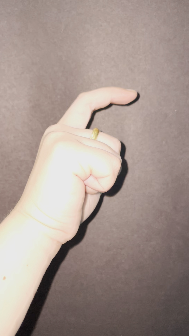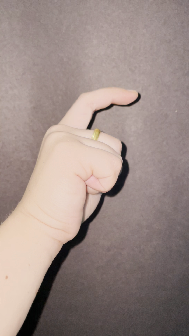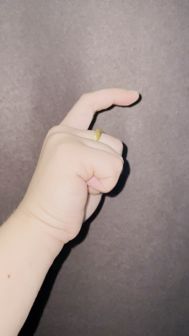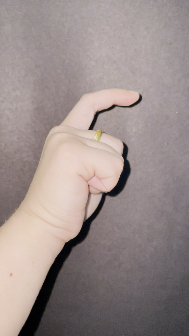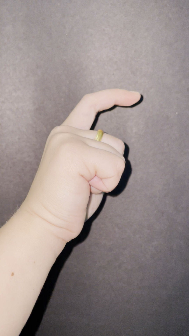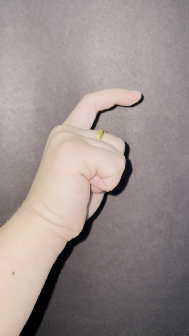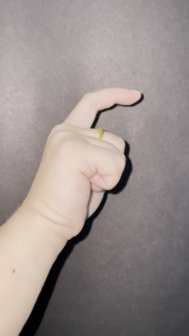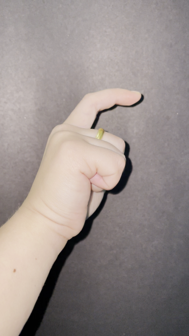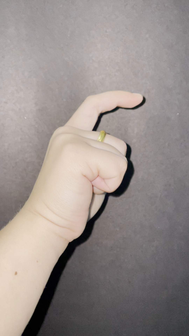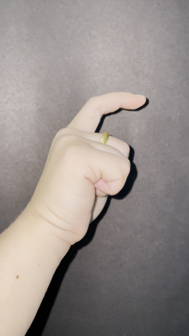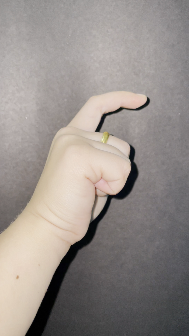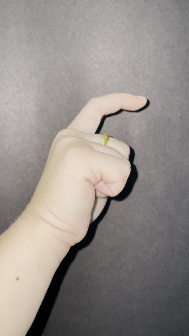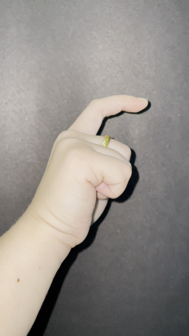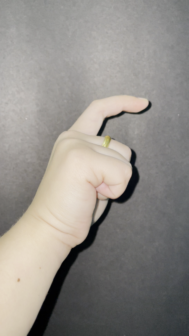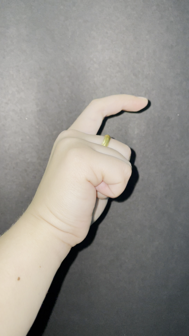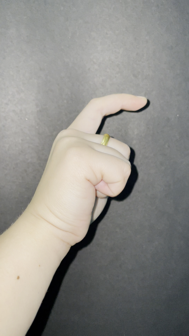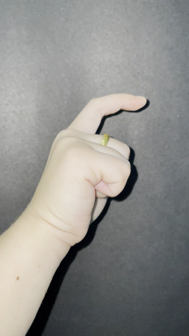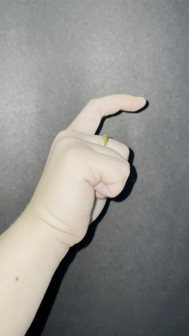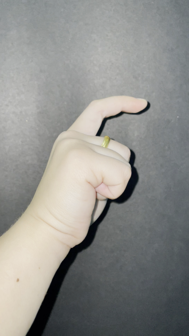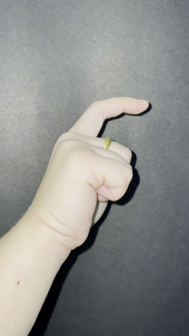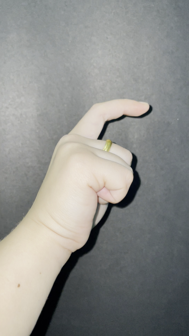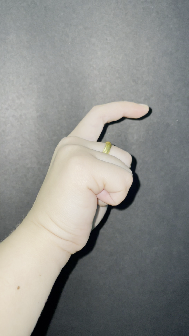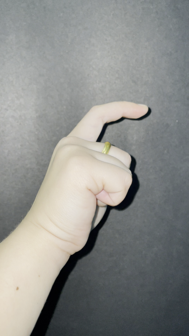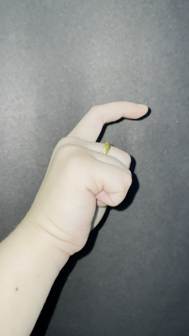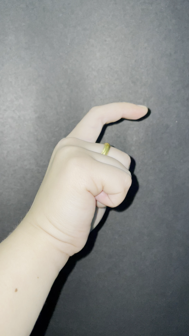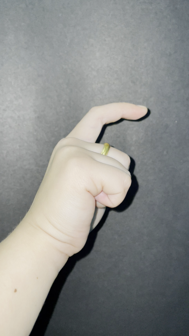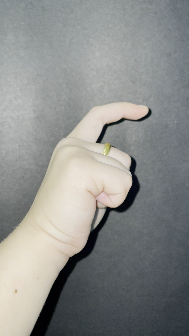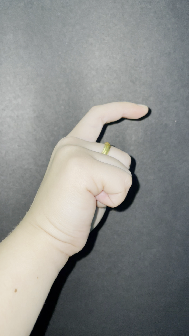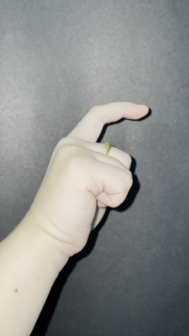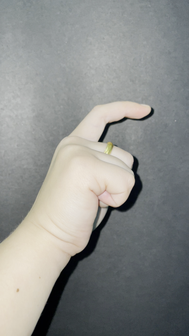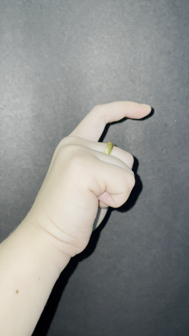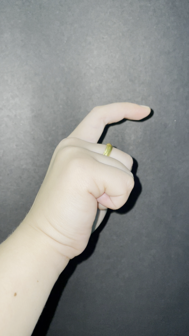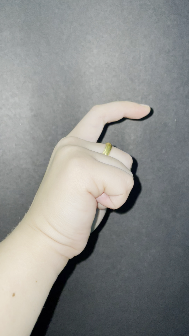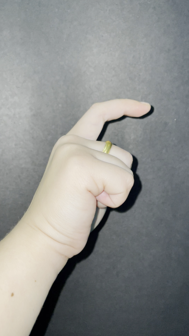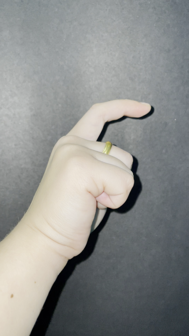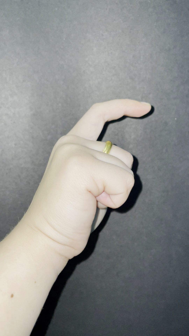ग